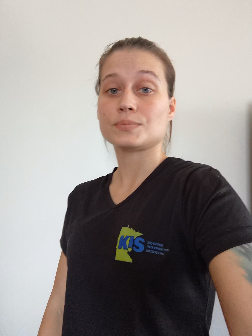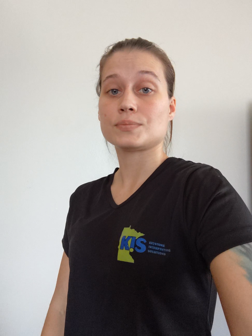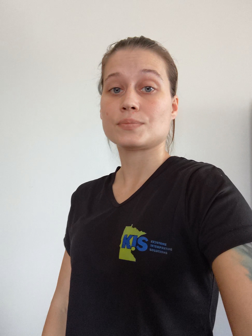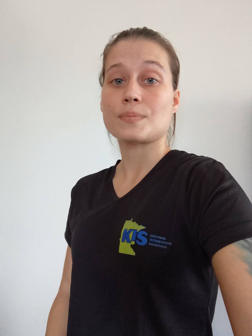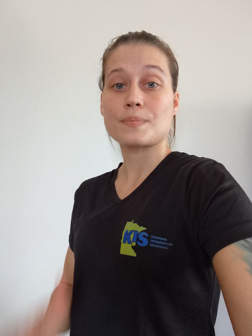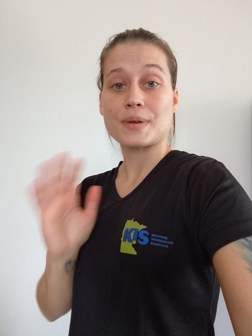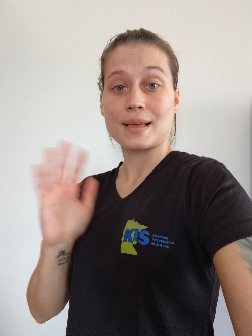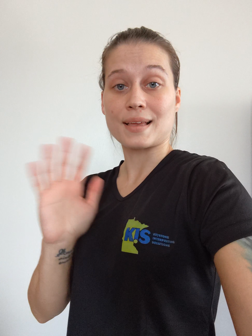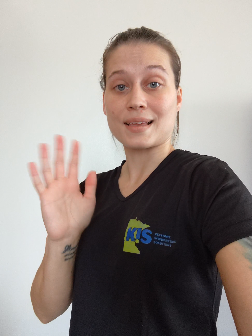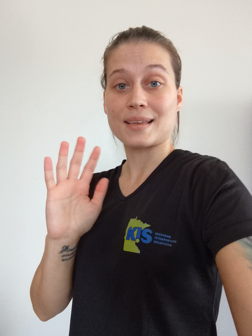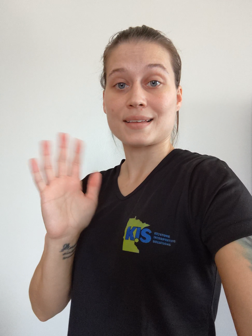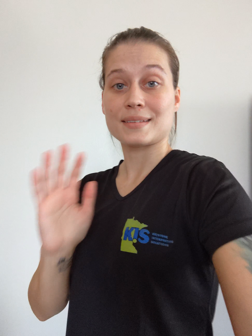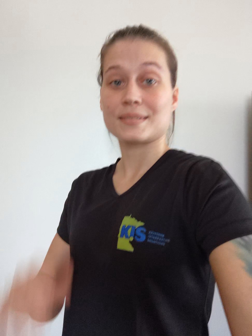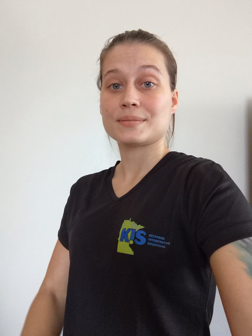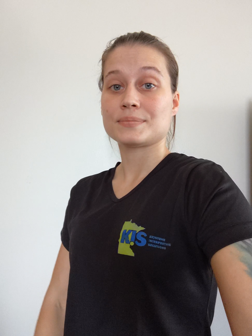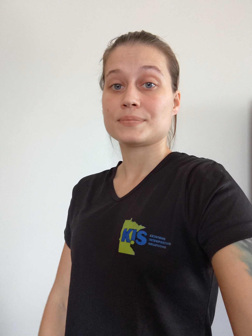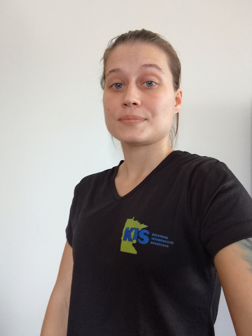bye